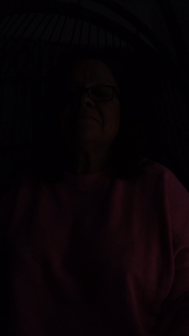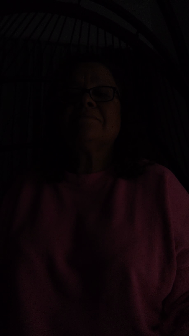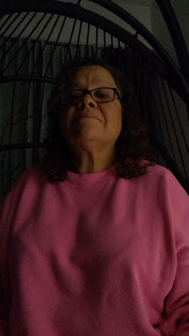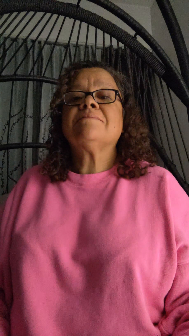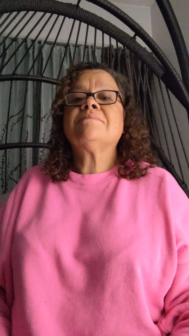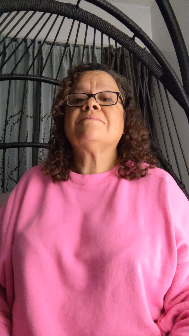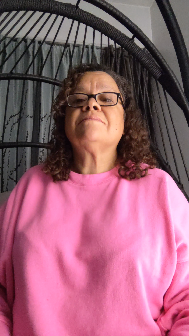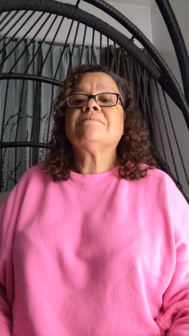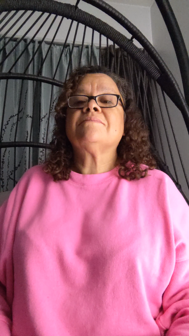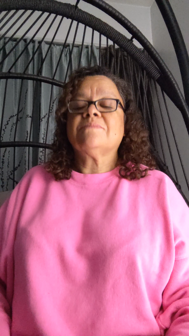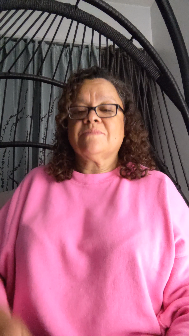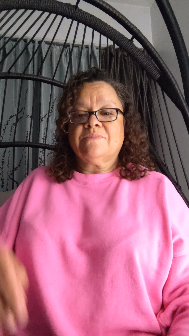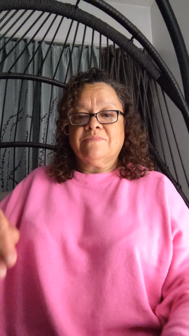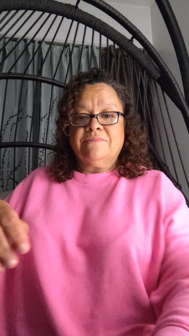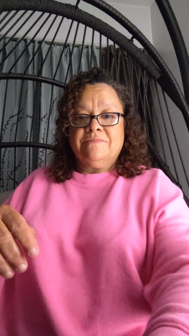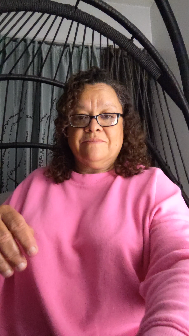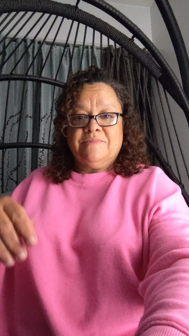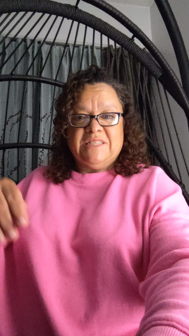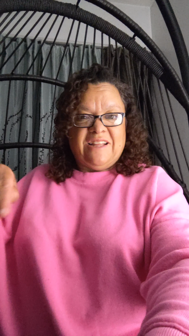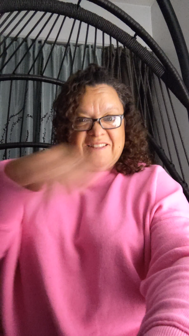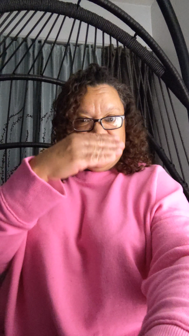kick